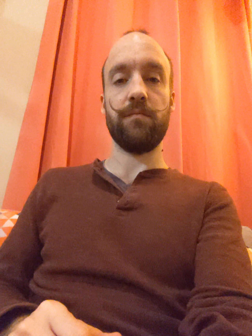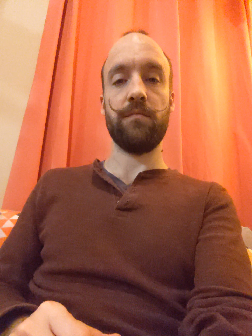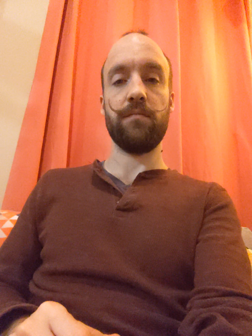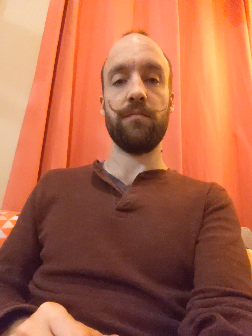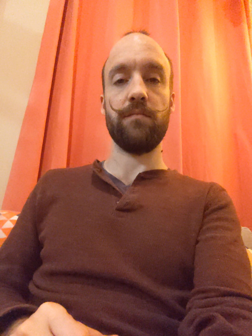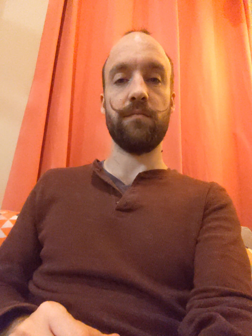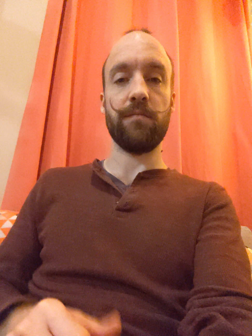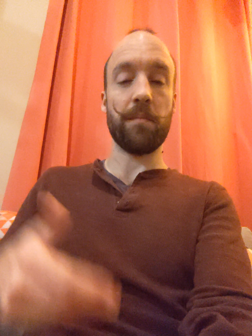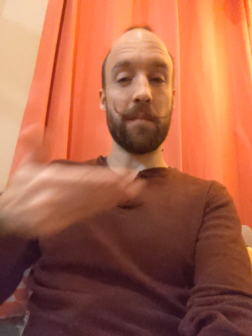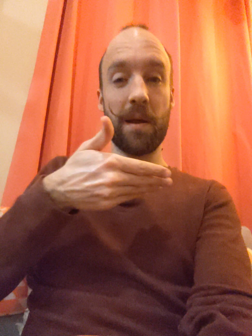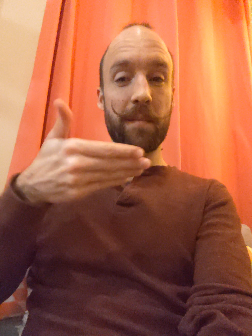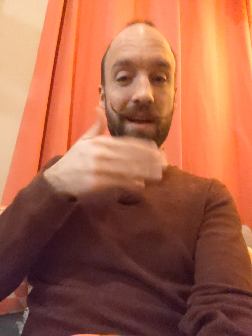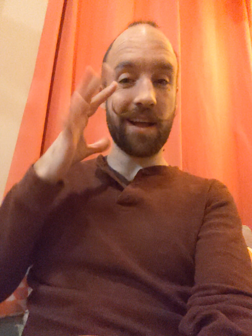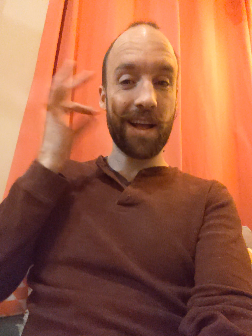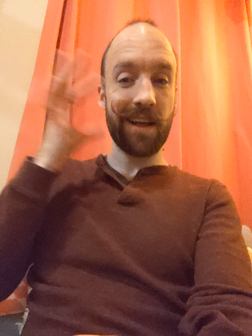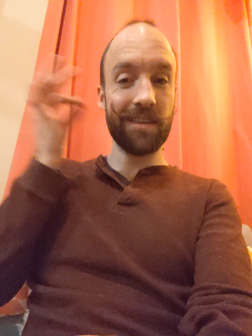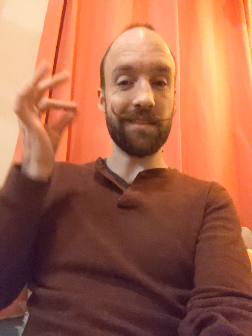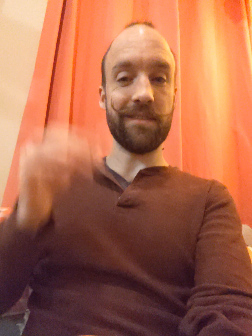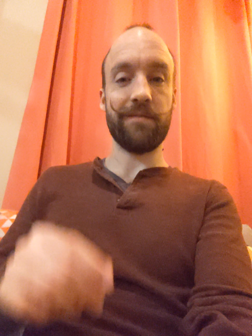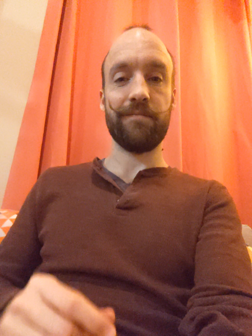kitty